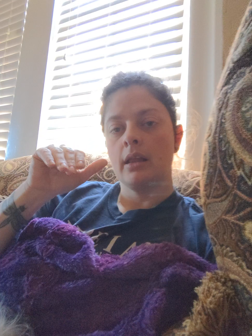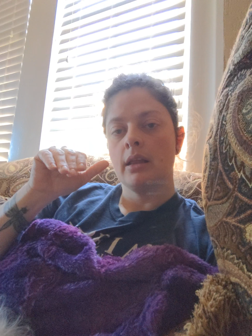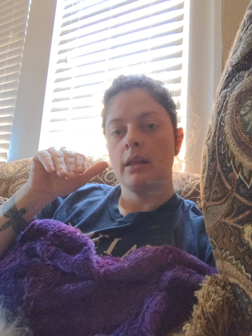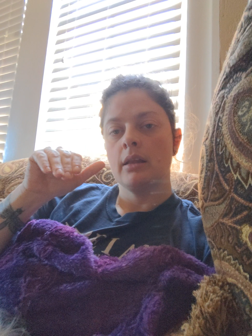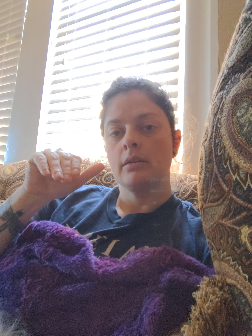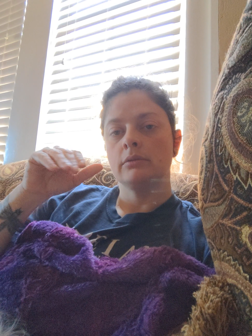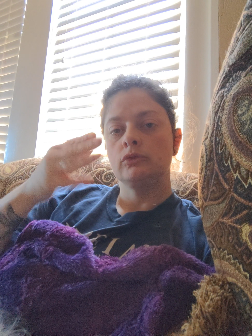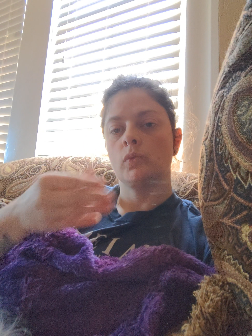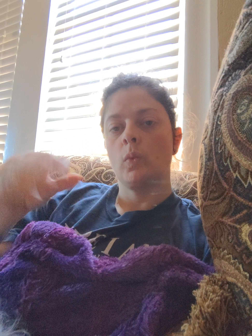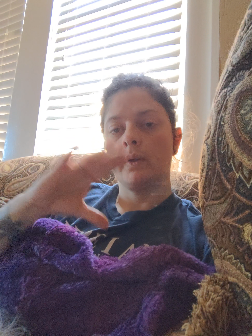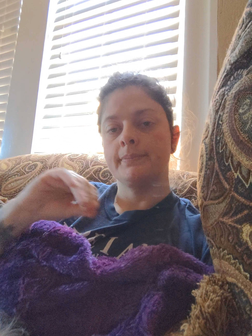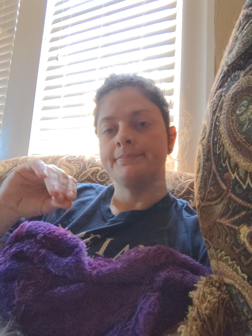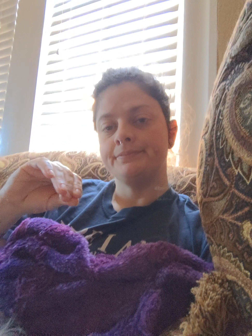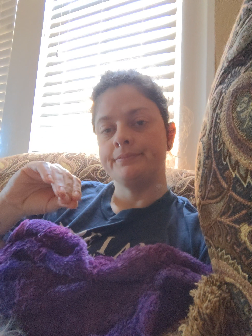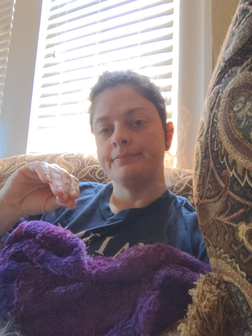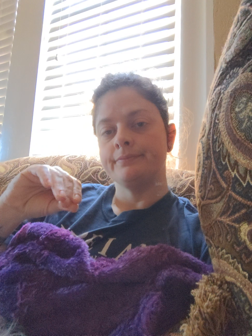story